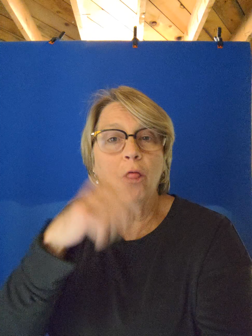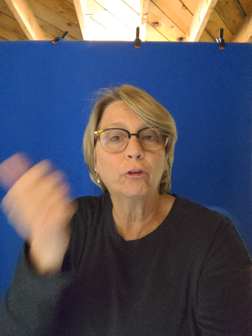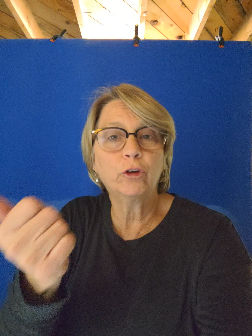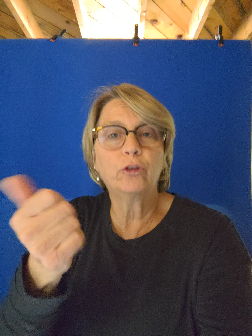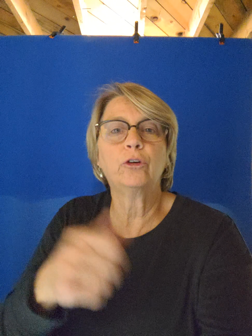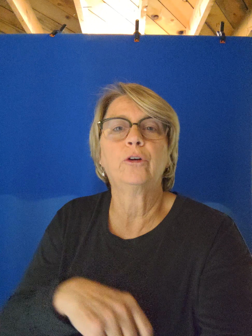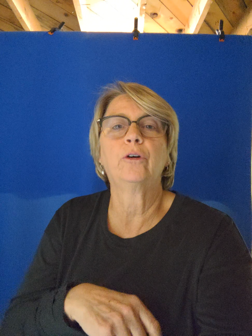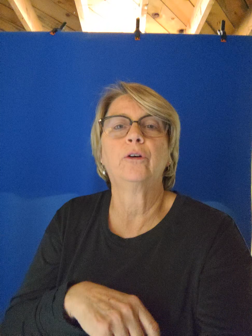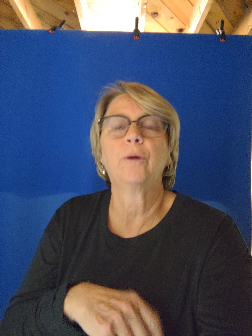another